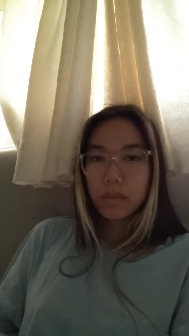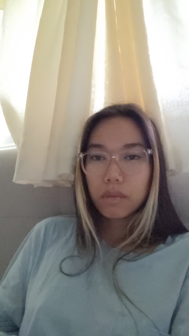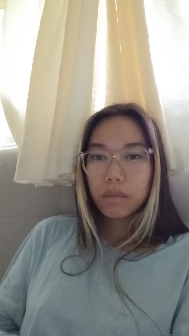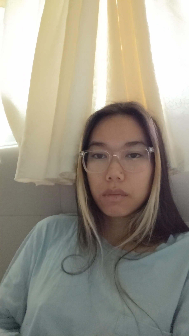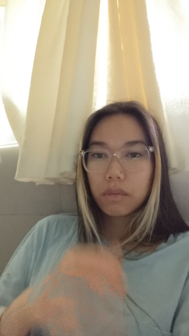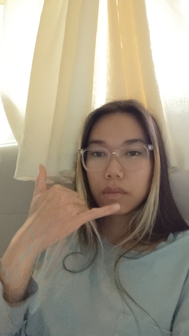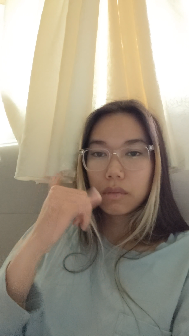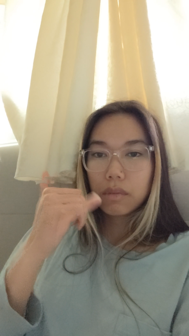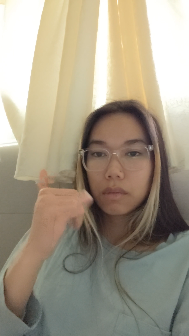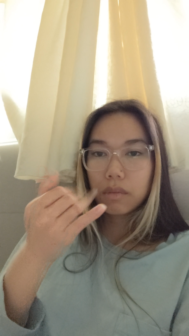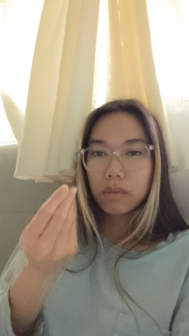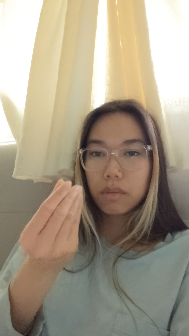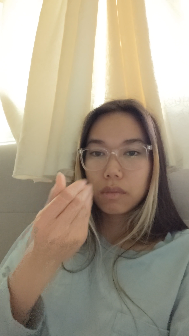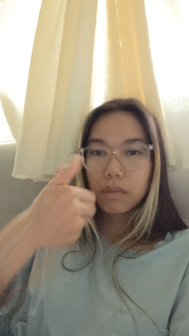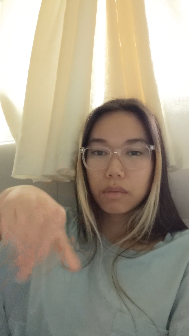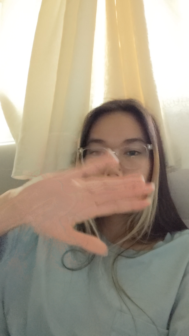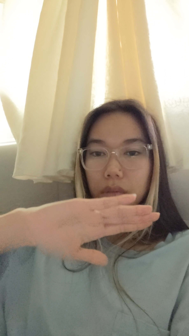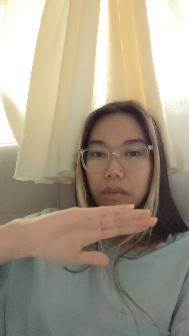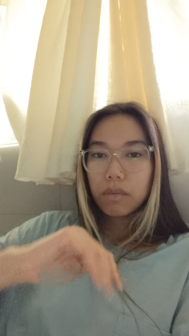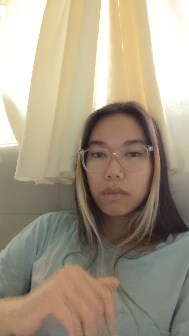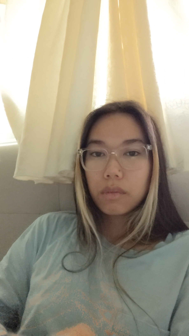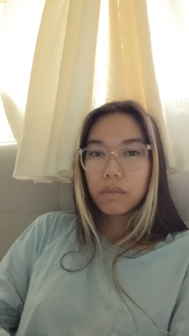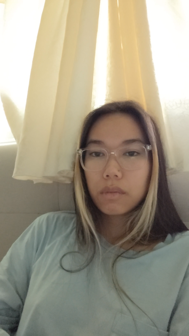playground